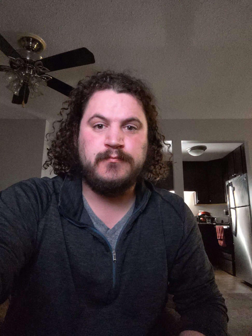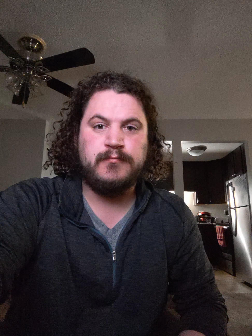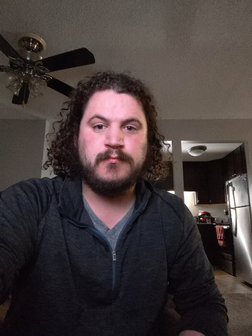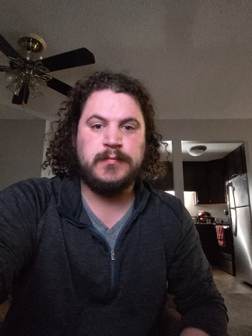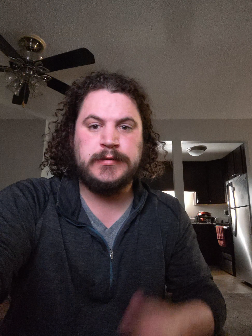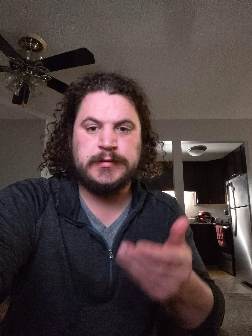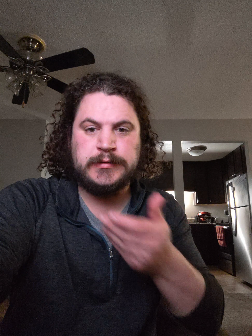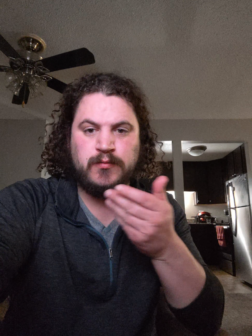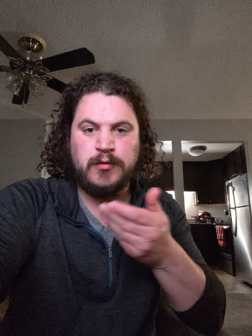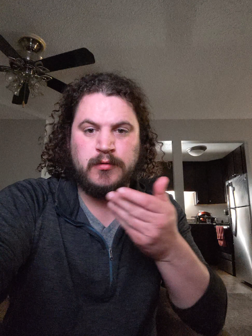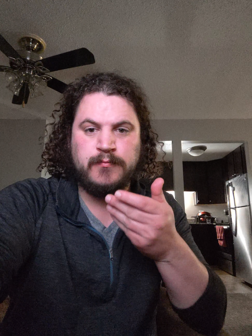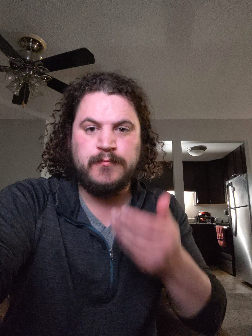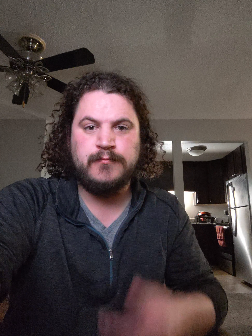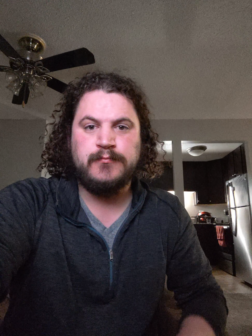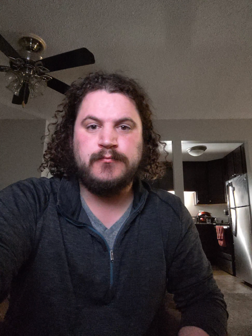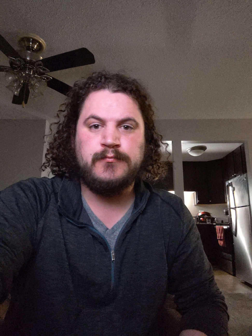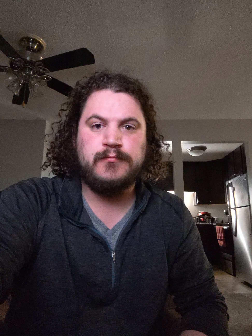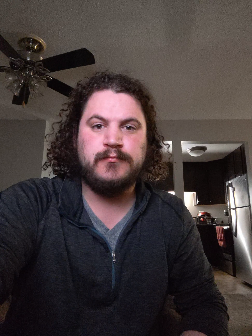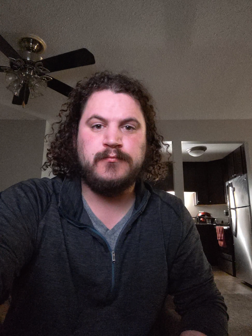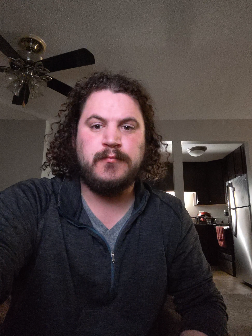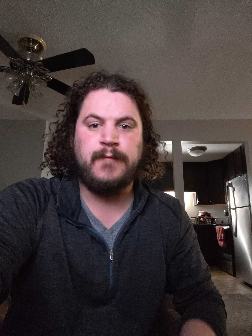cereal